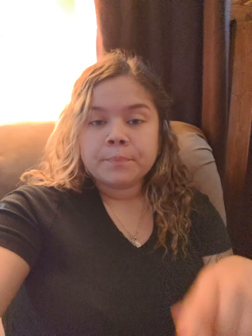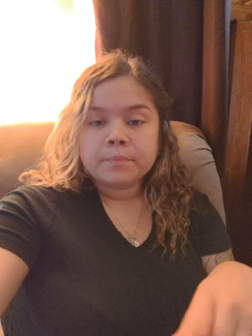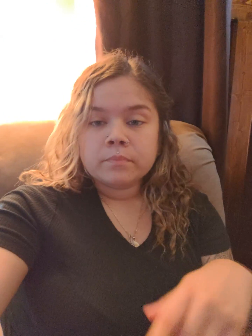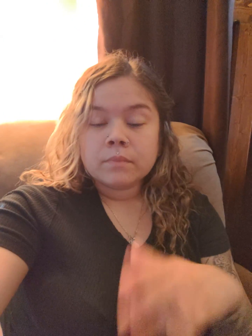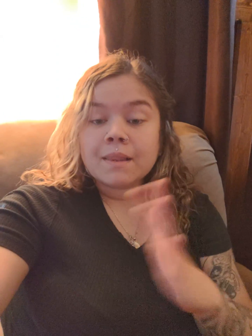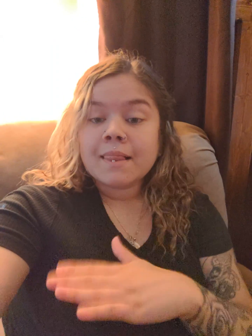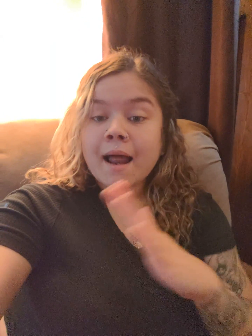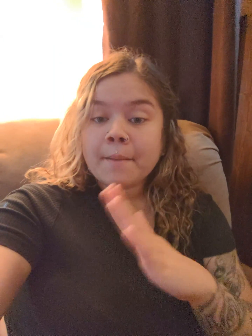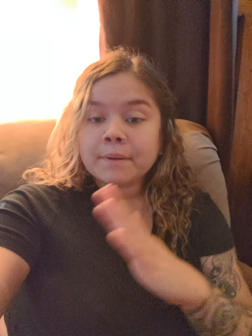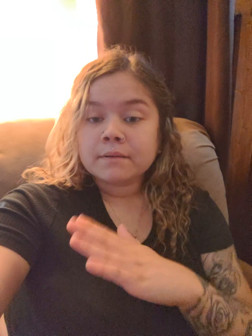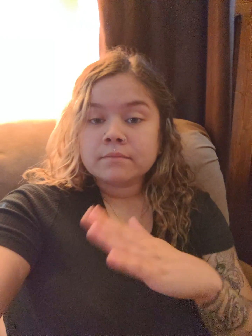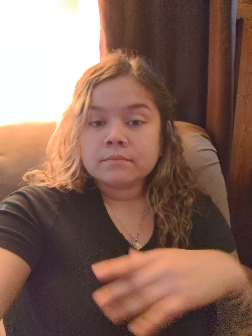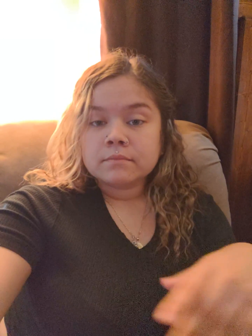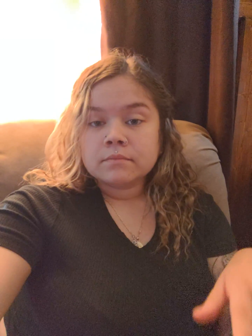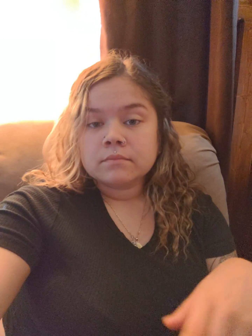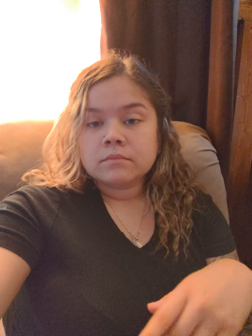clap